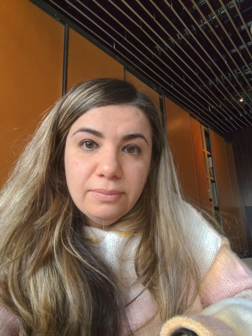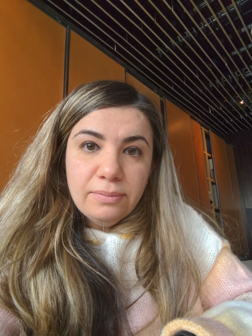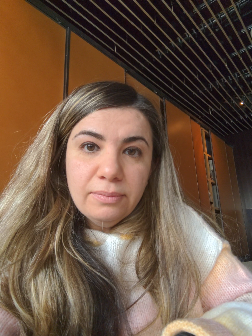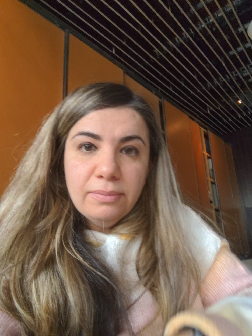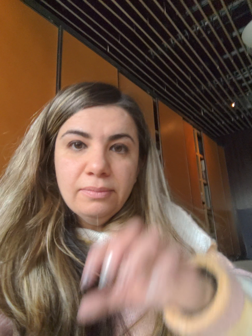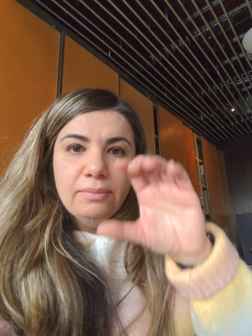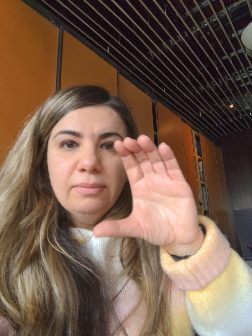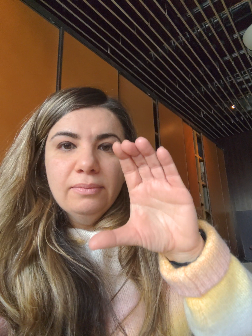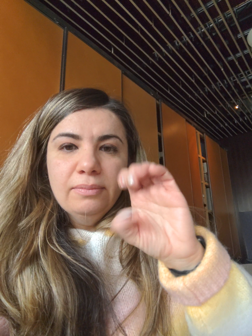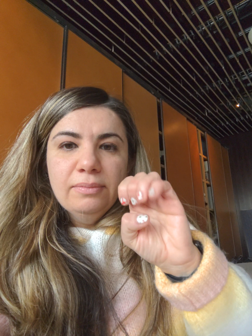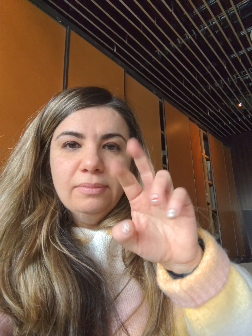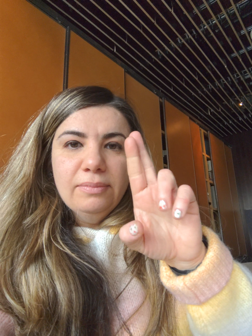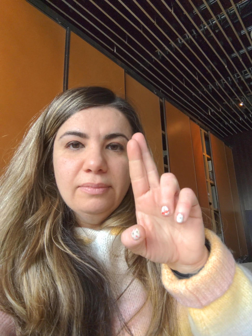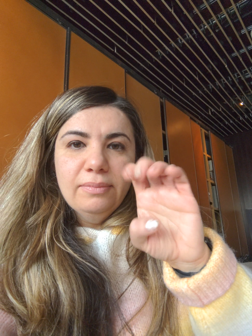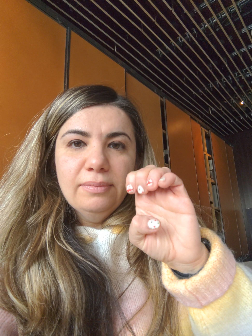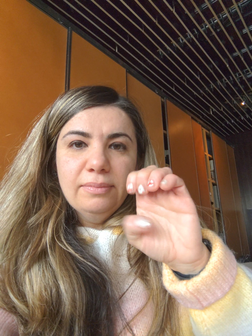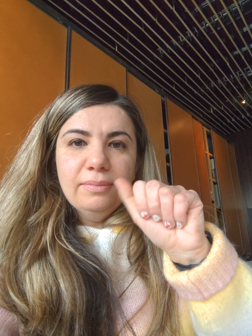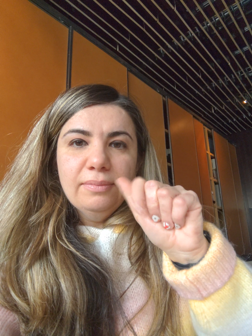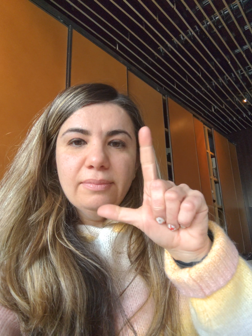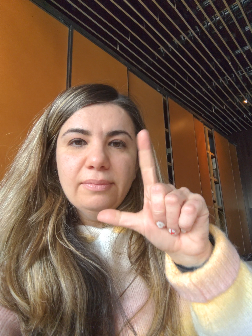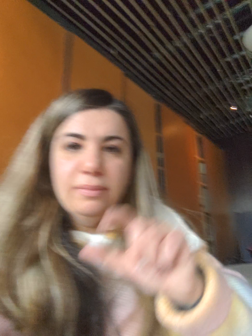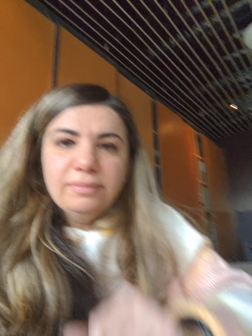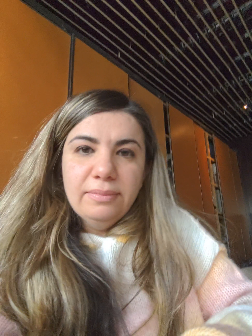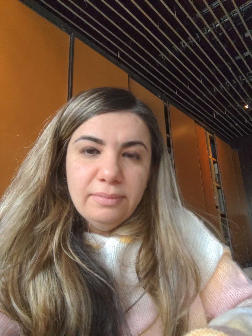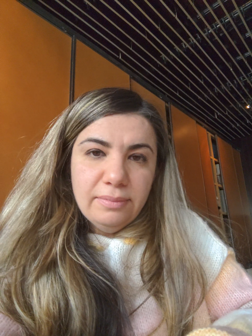cereal